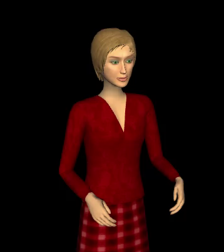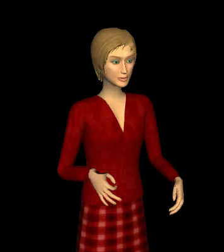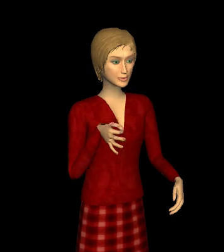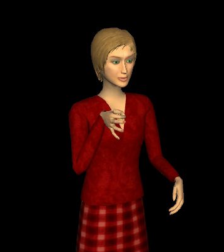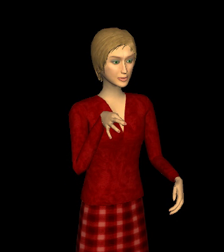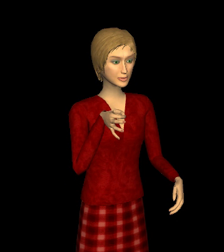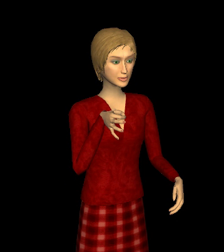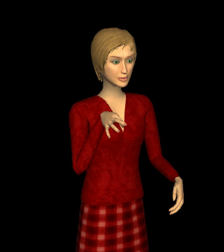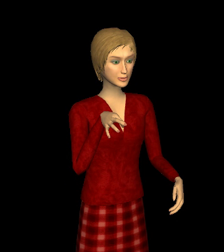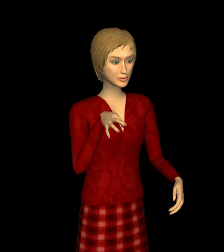إبرة